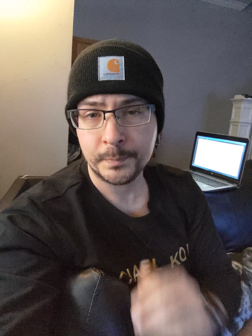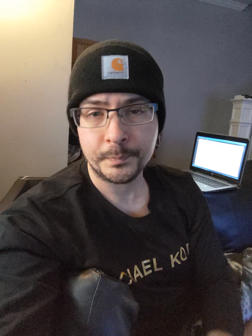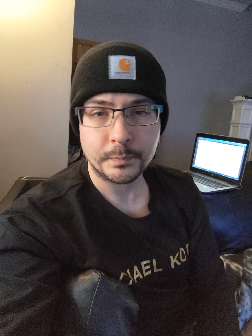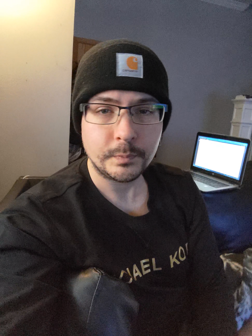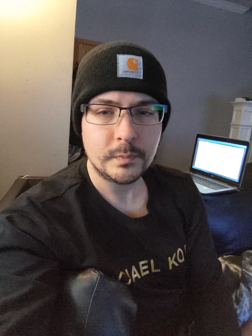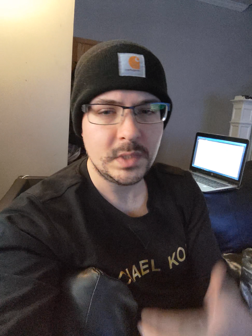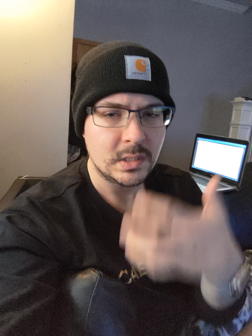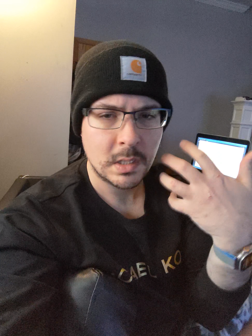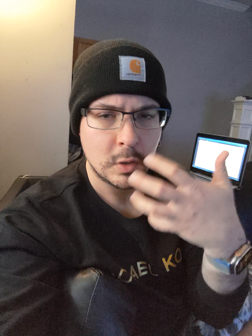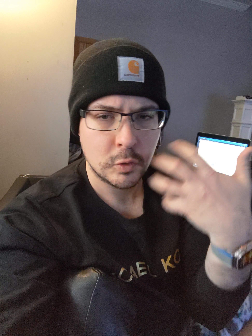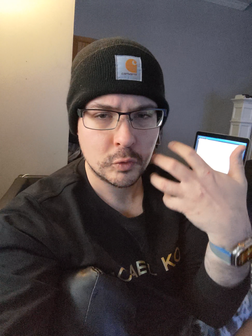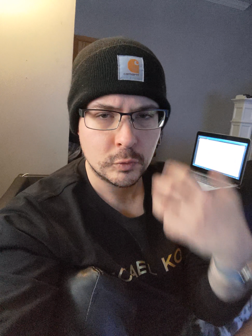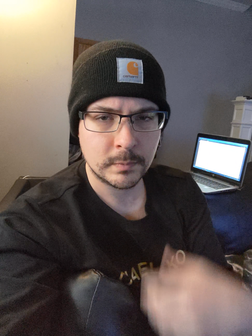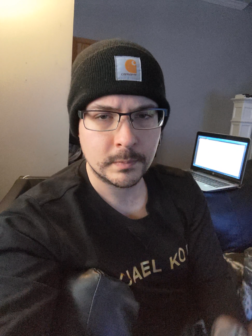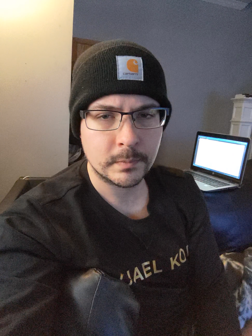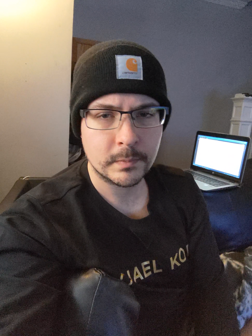tiger